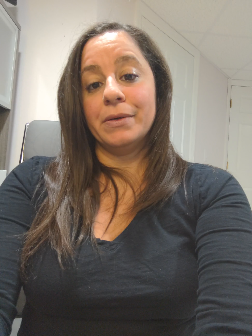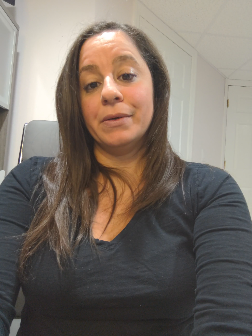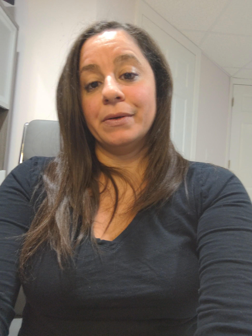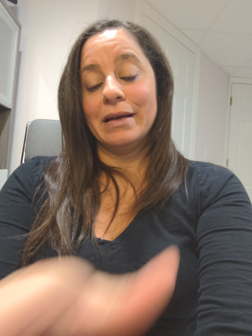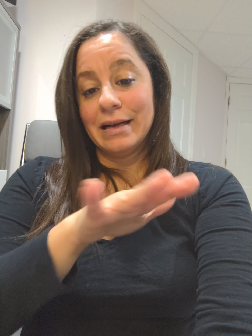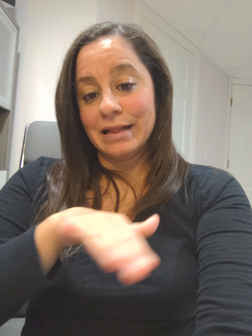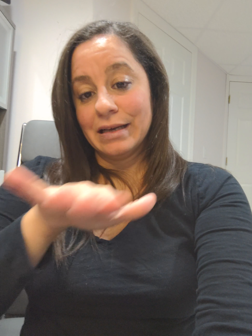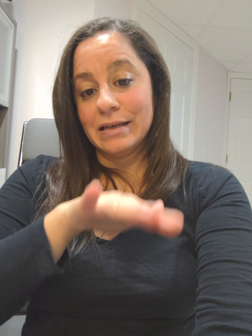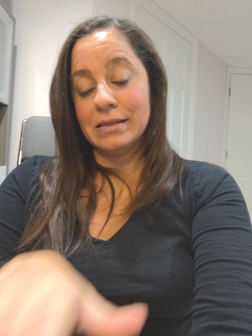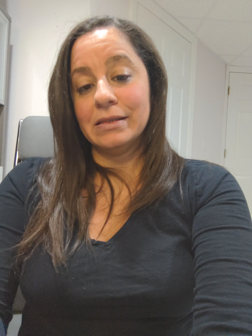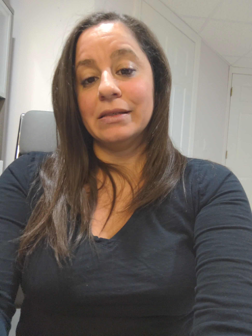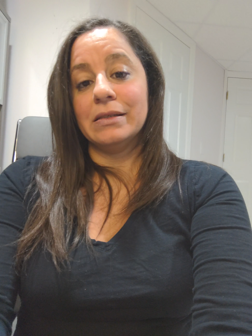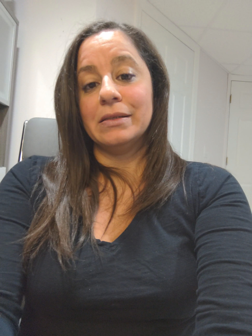clean